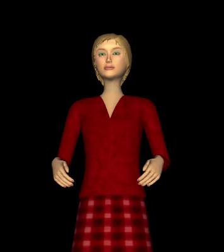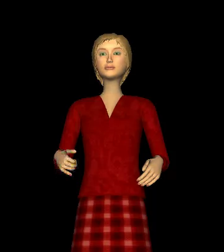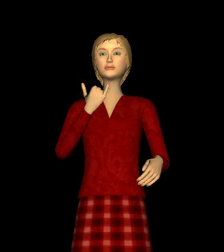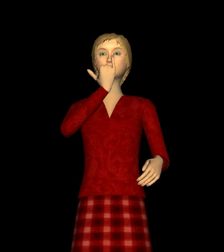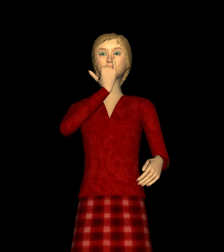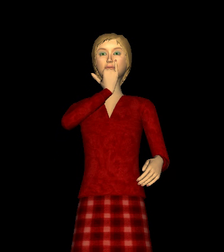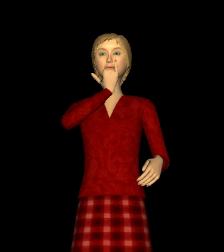خطأ